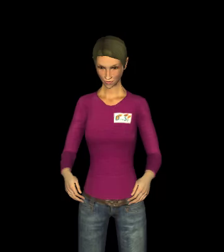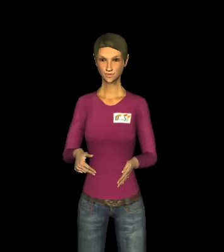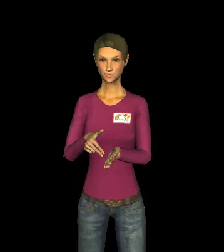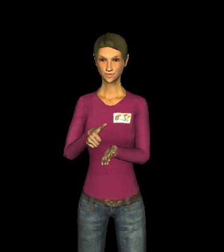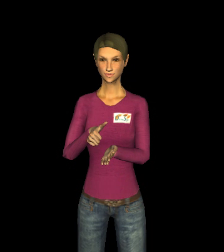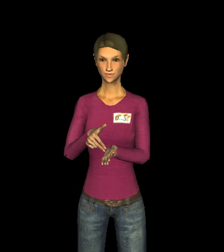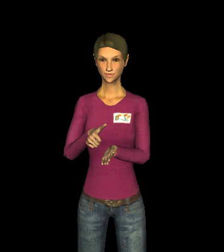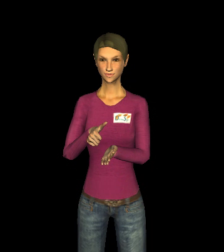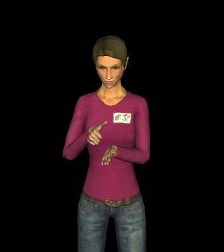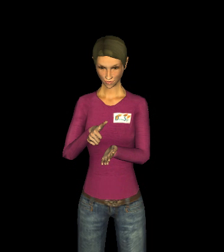سمنة